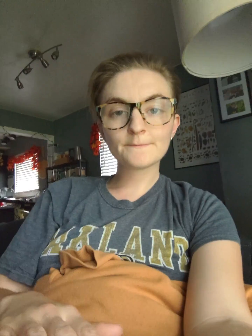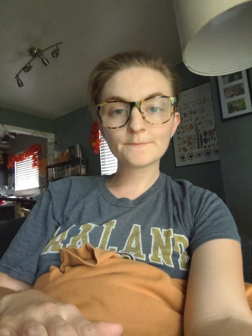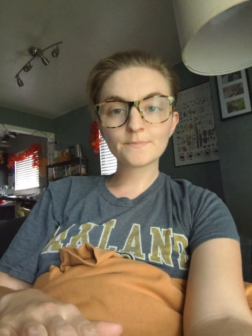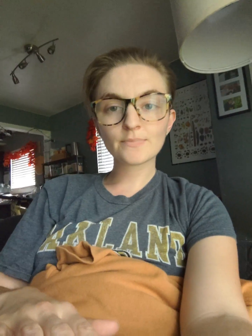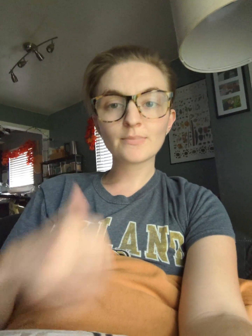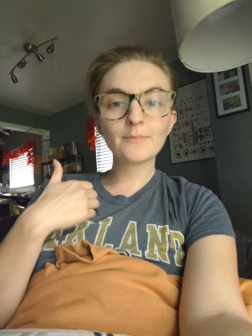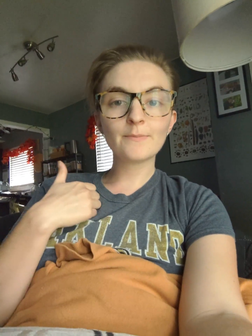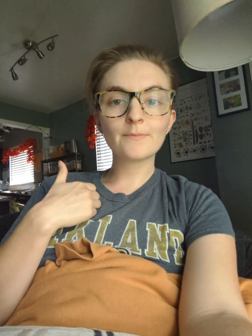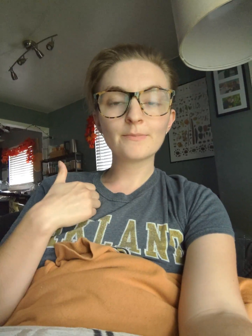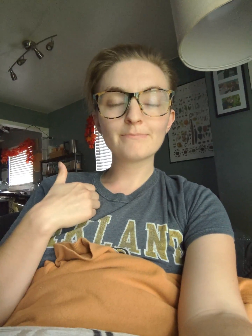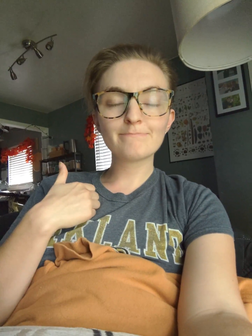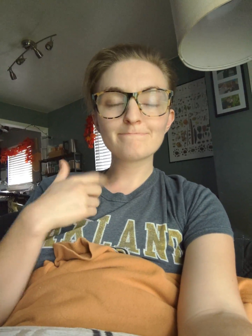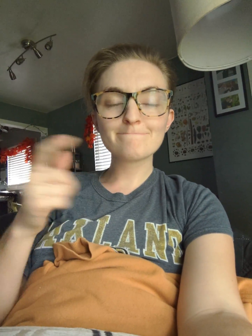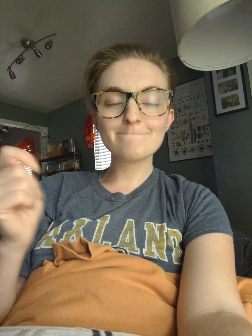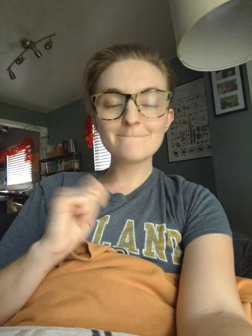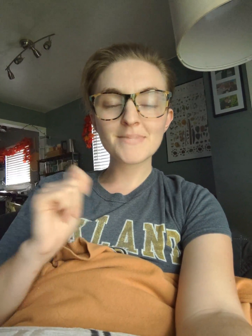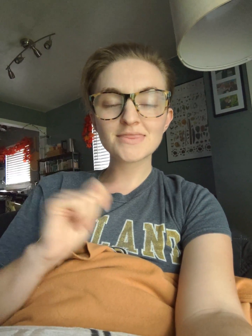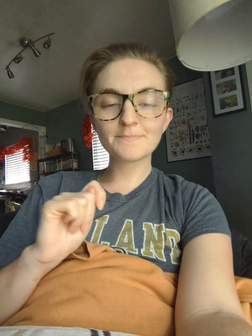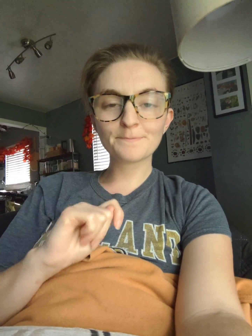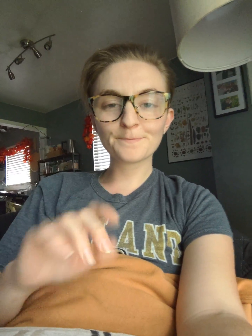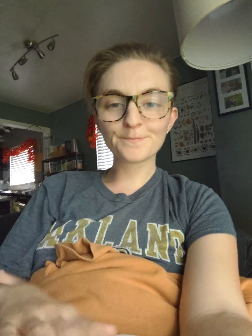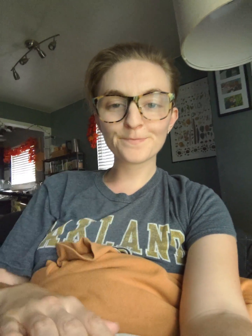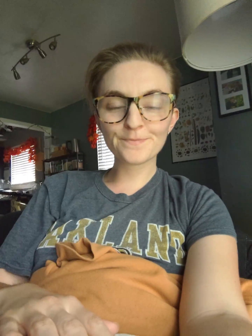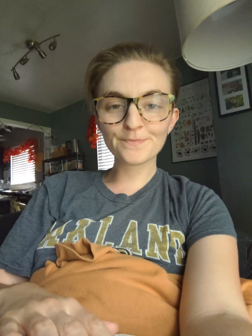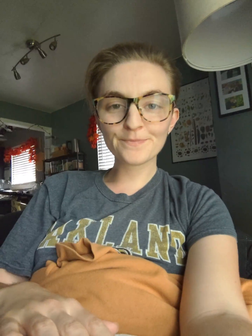bathroom